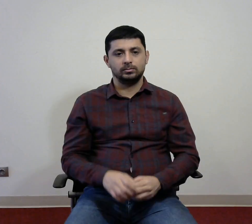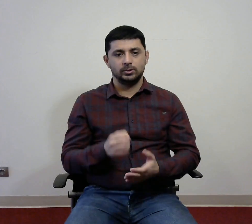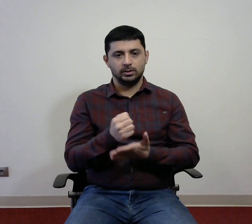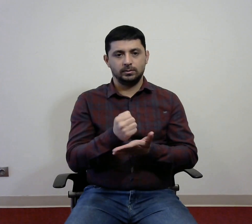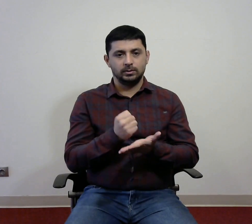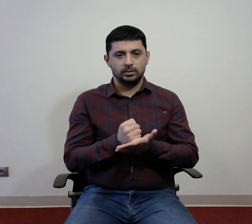viza